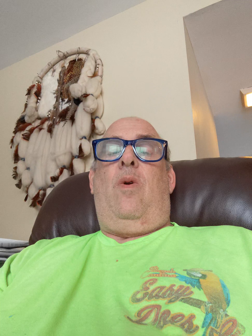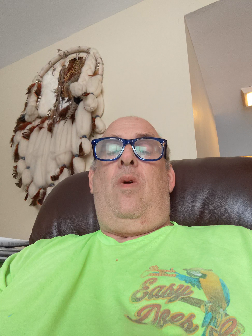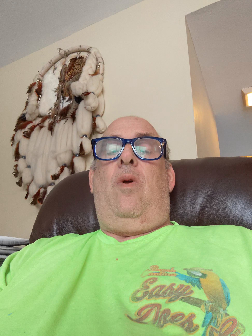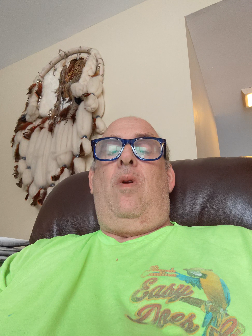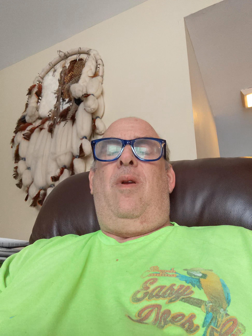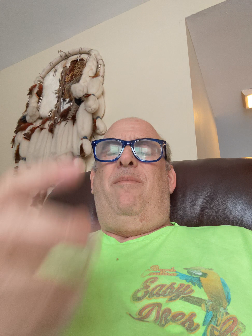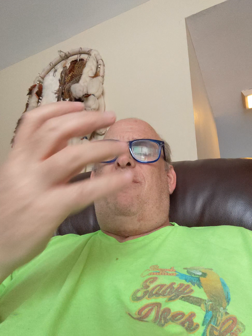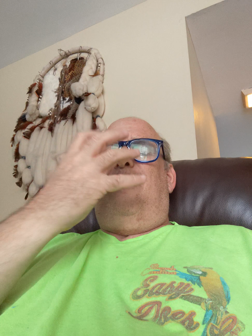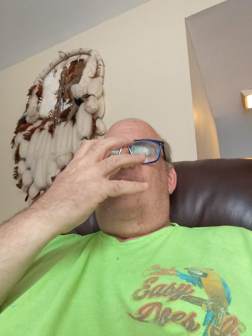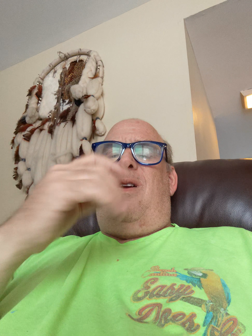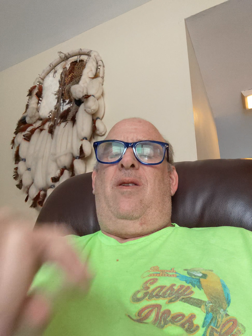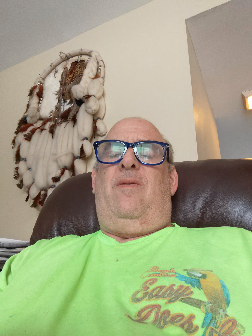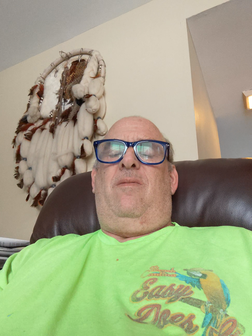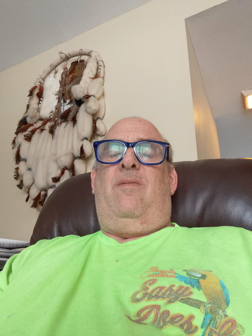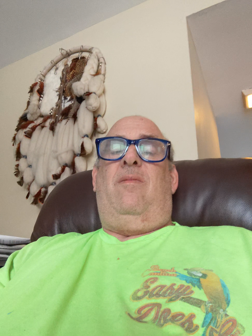mad